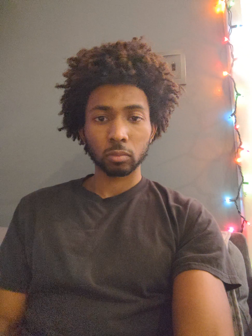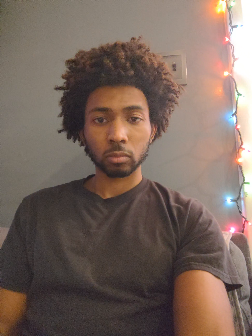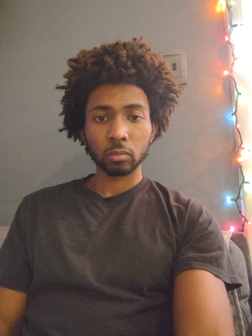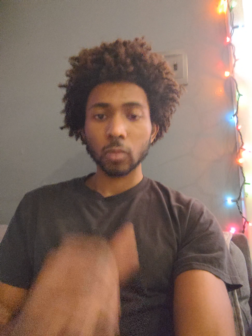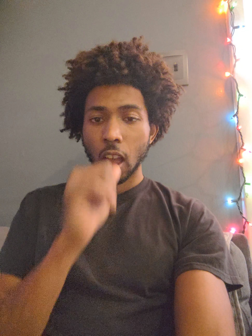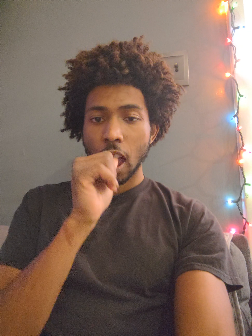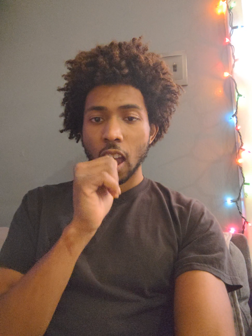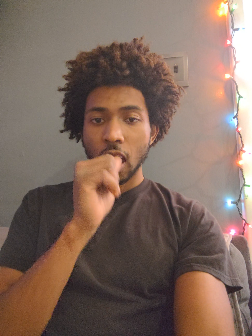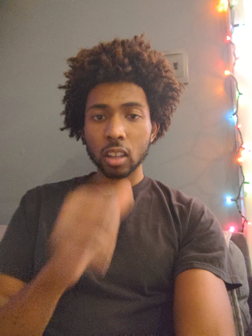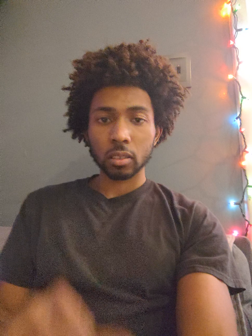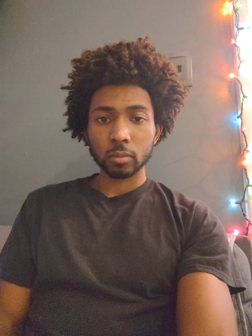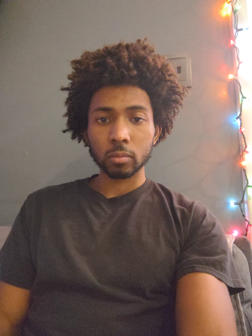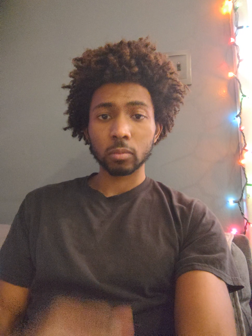nuts